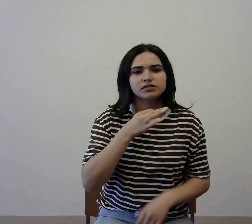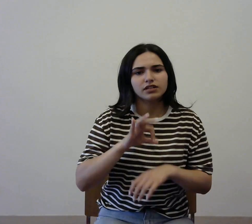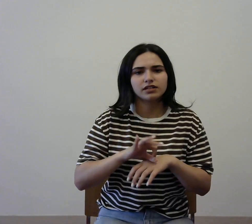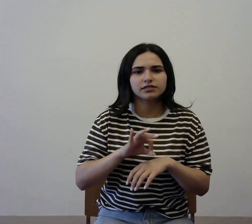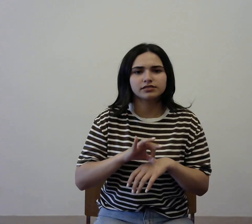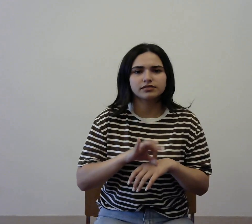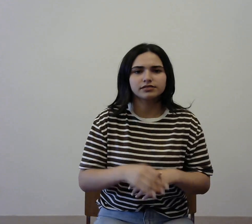ağrımaq